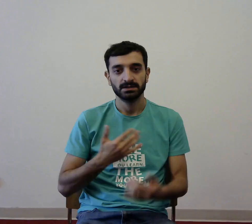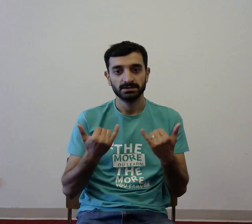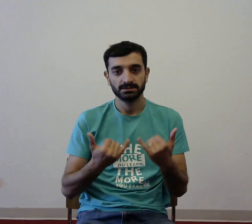indi